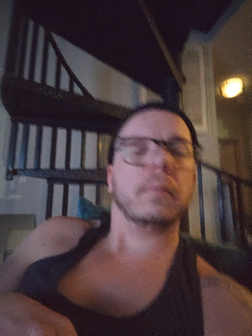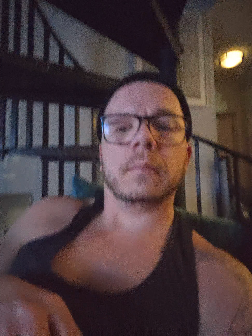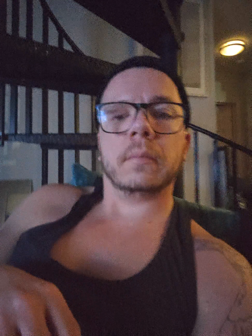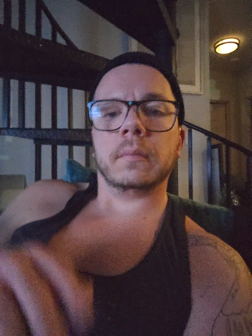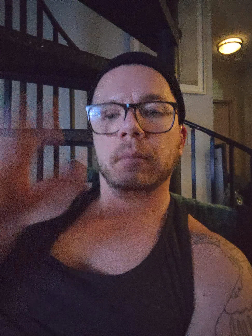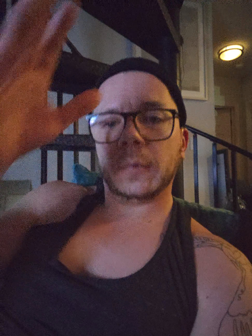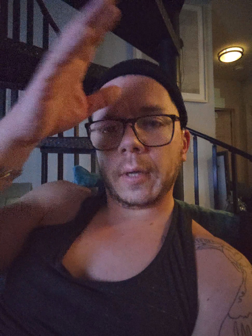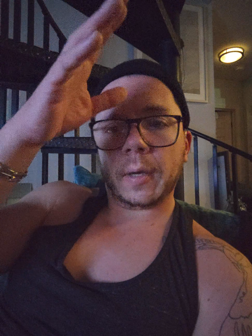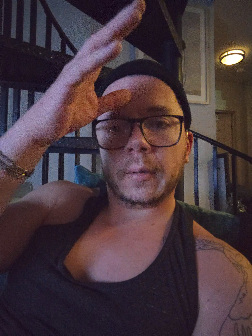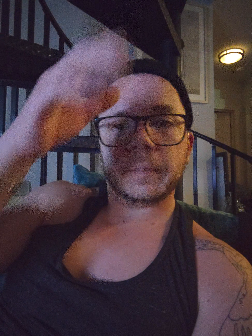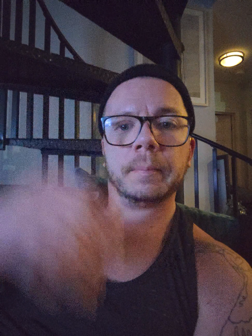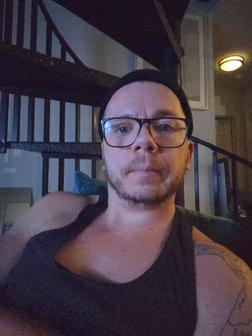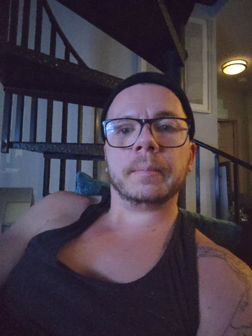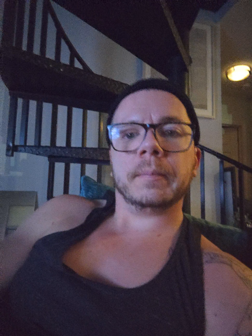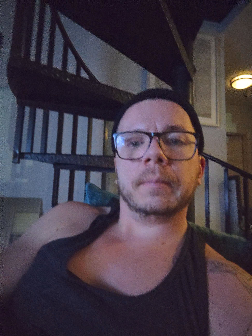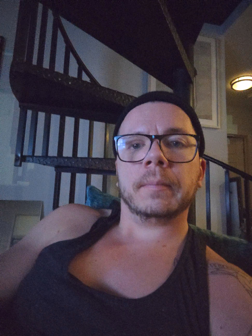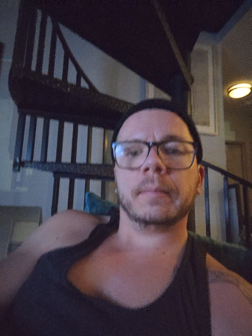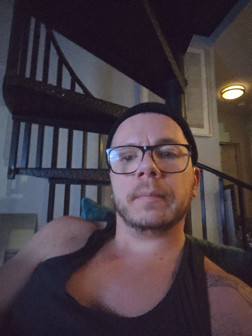dad